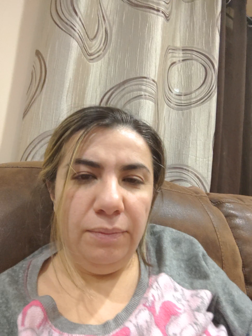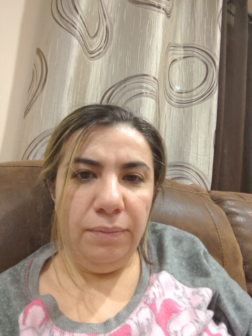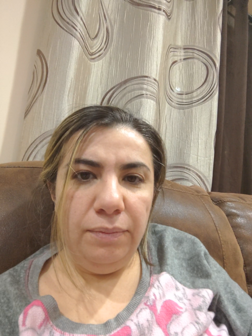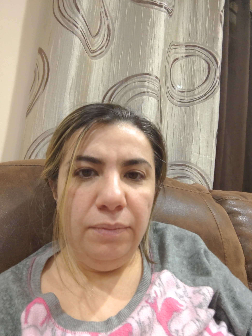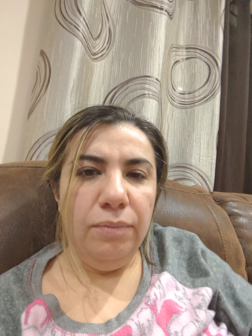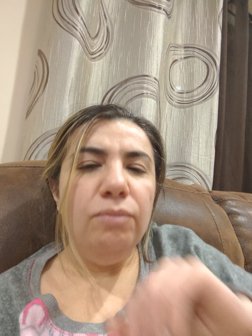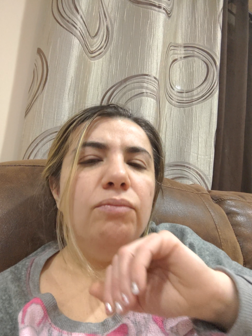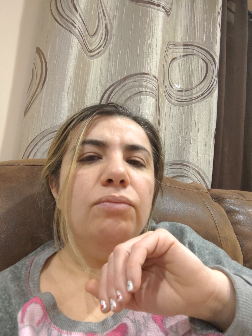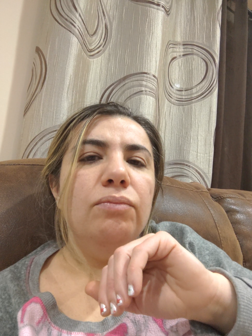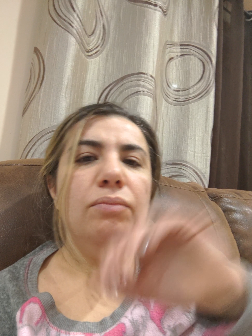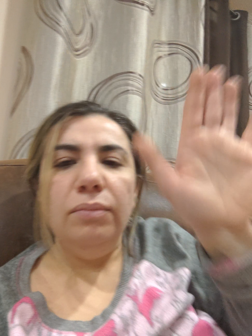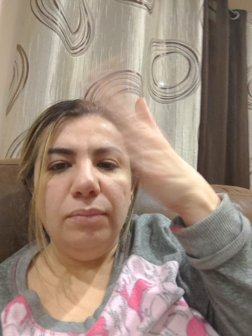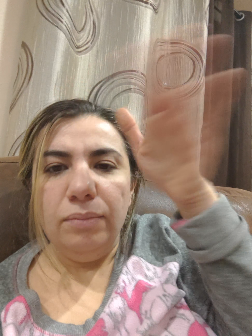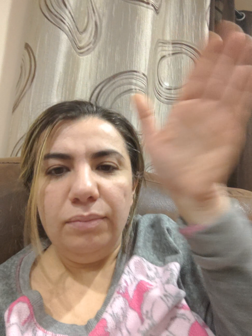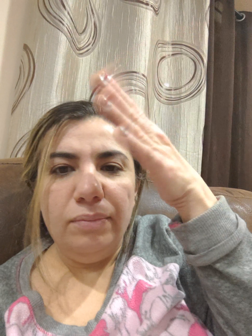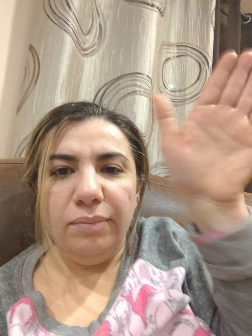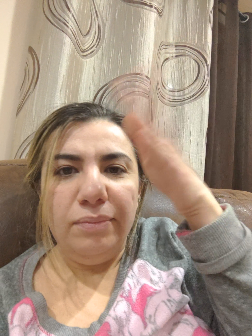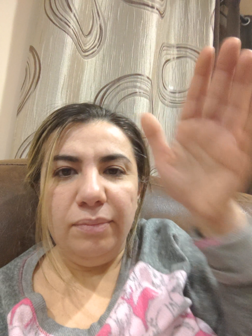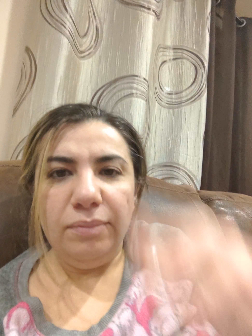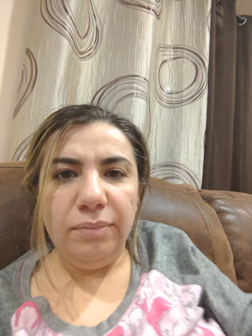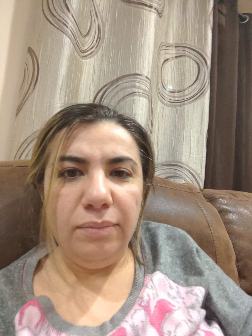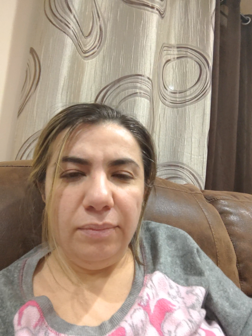flag